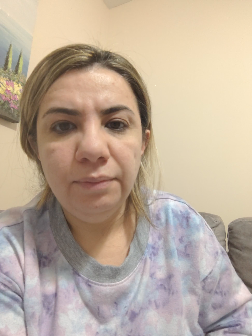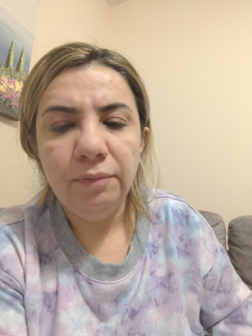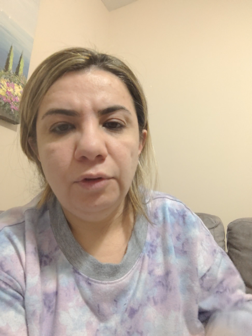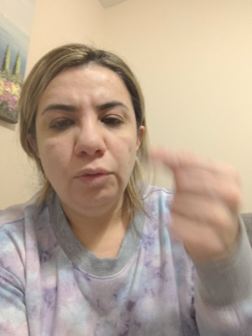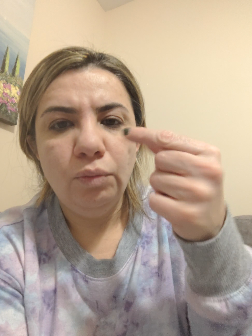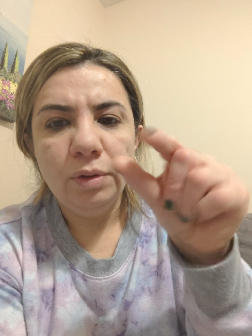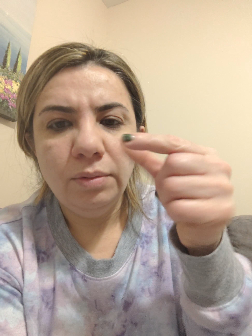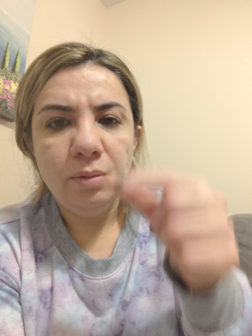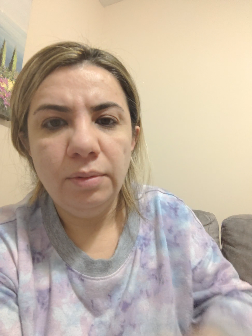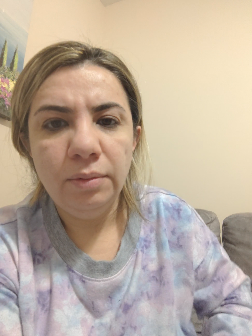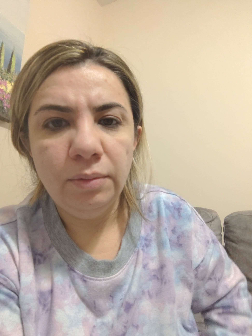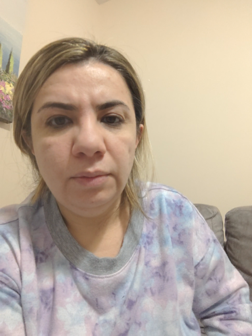green